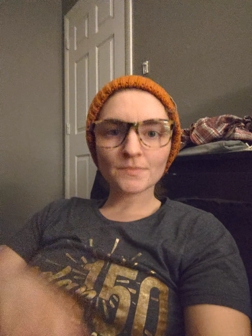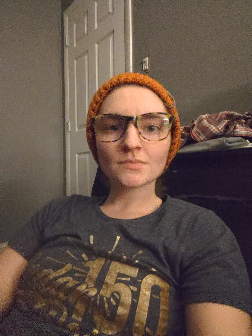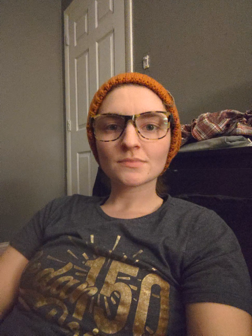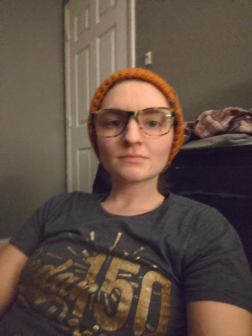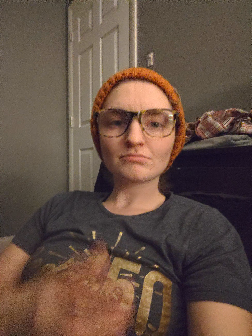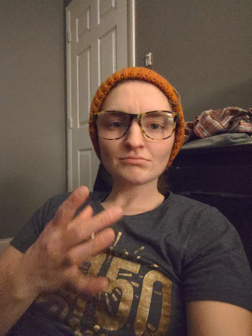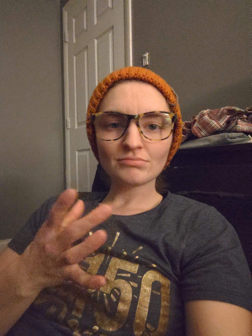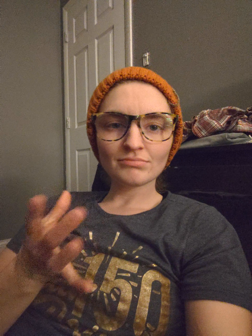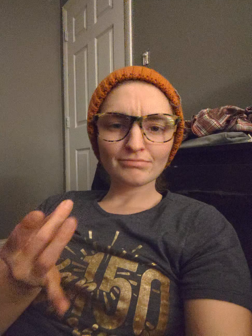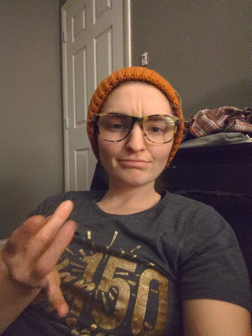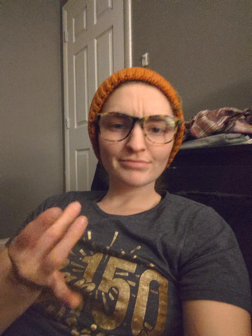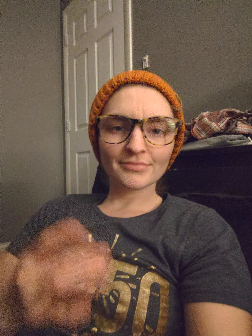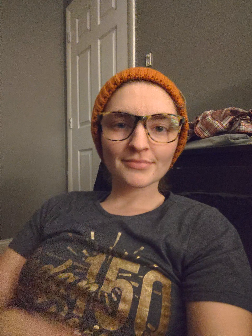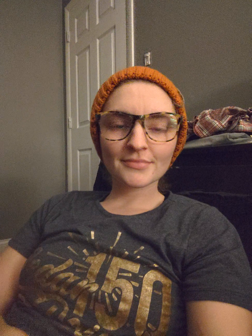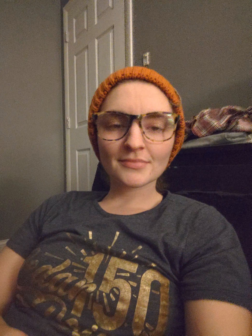sticky